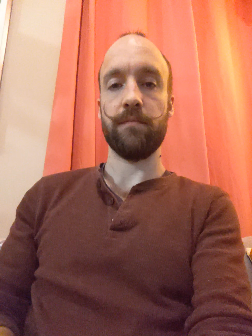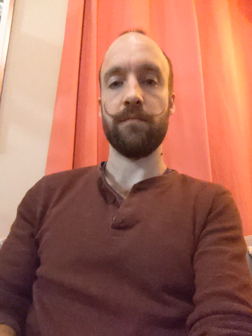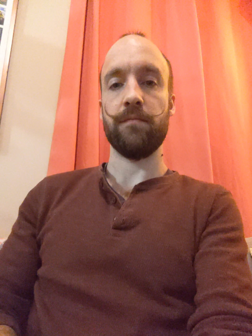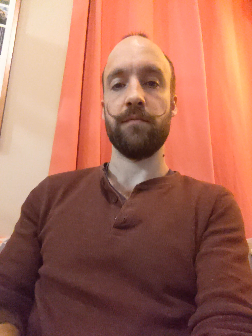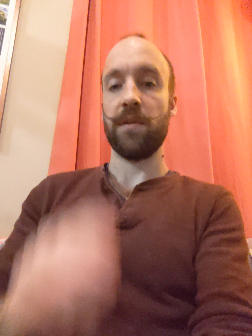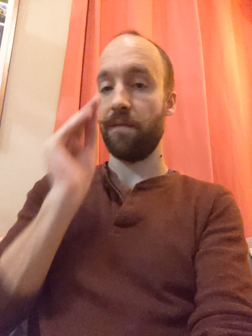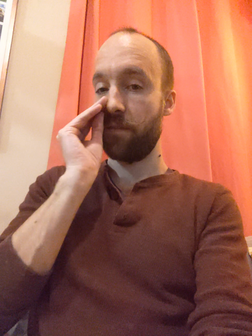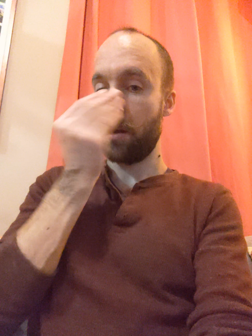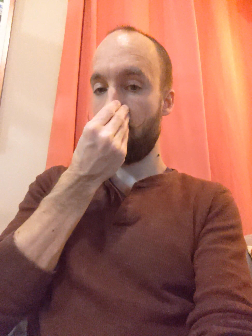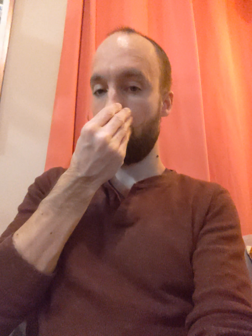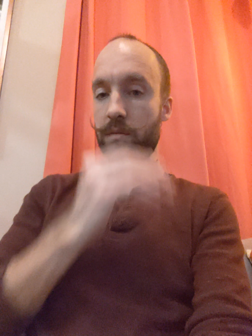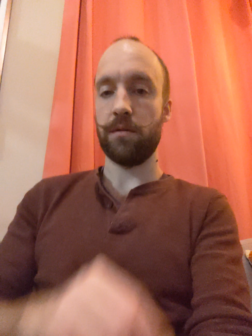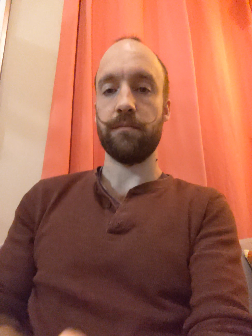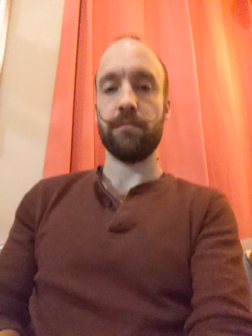flower